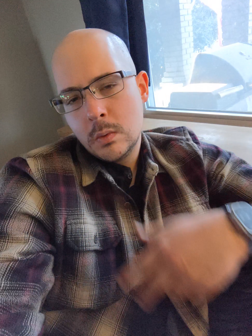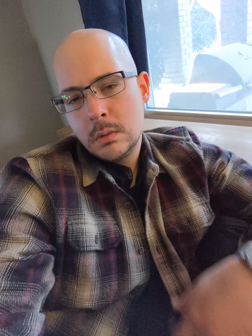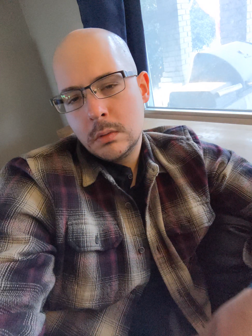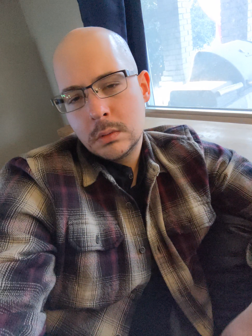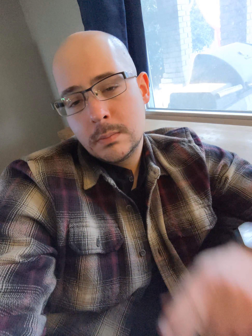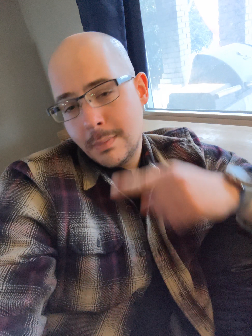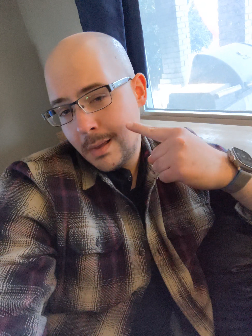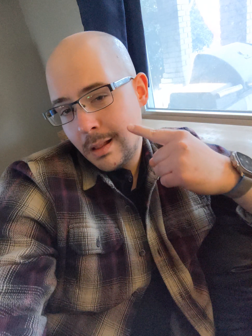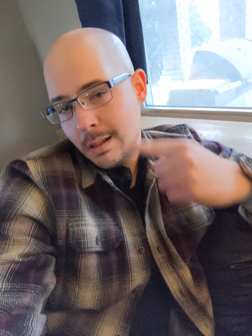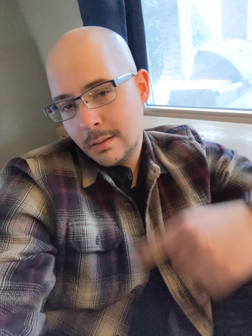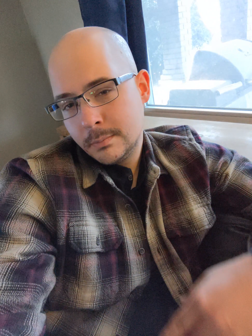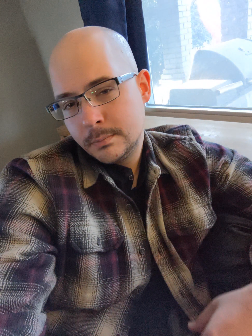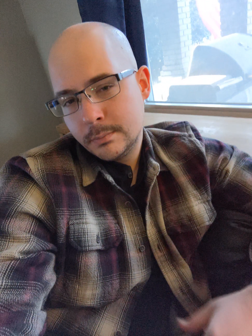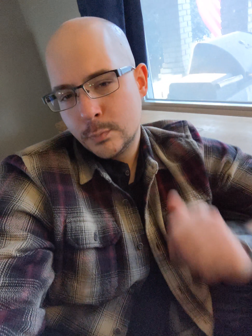smile